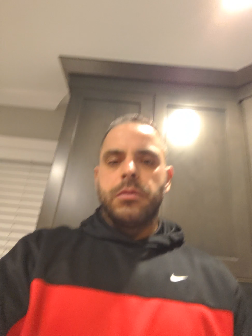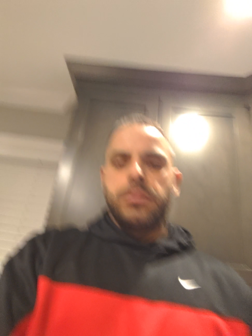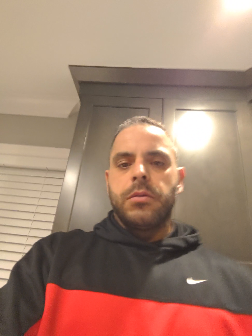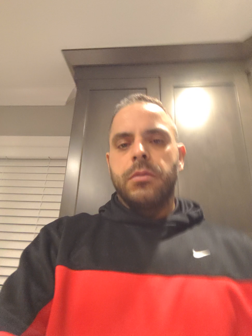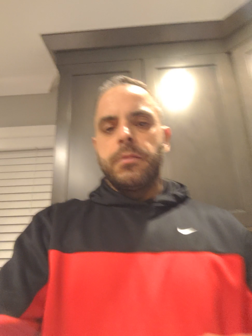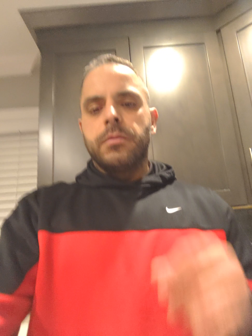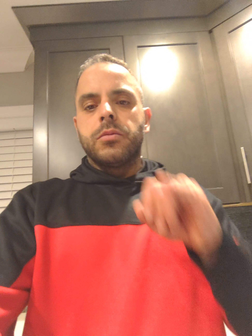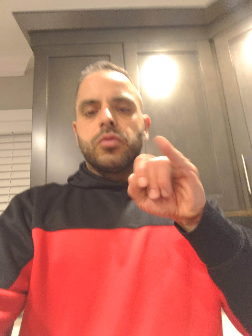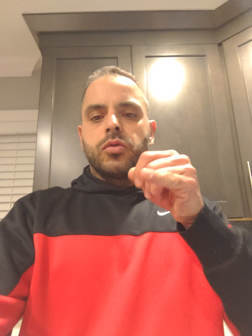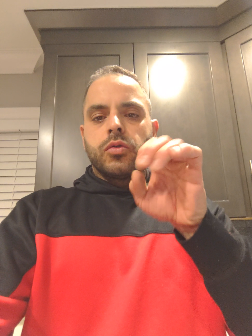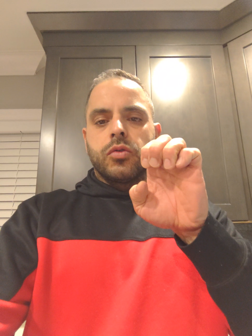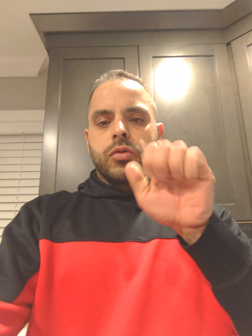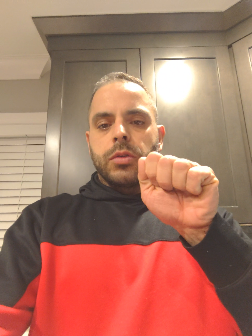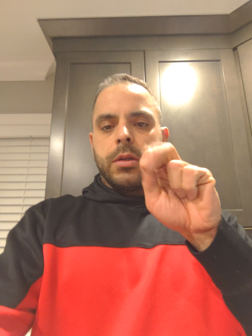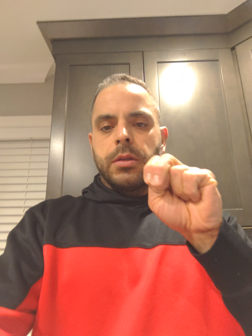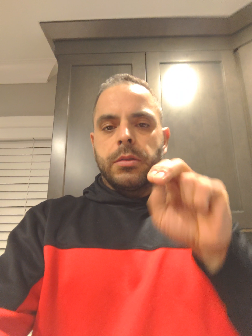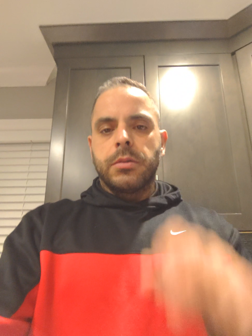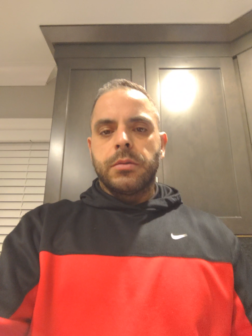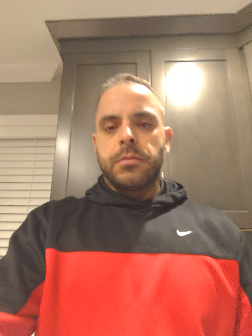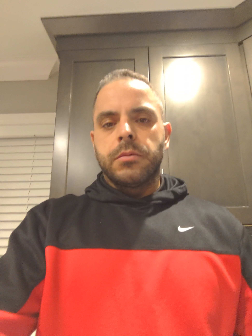jeans